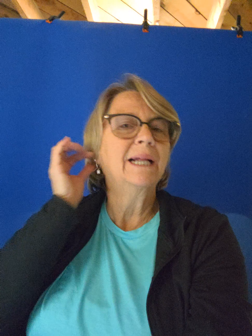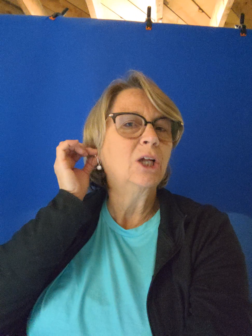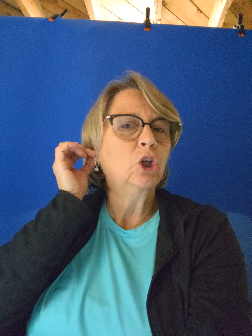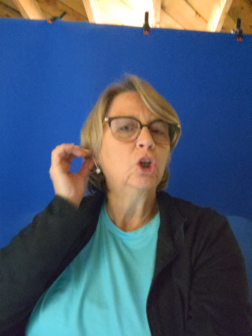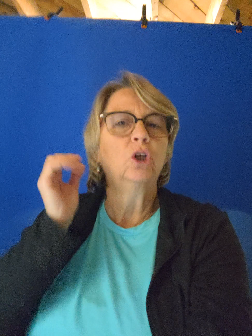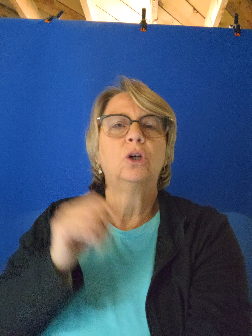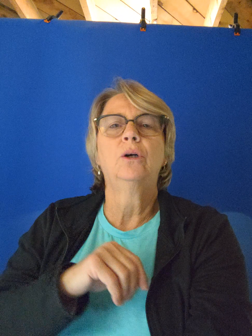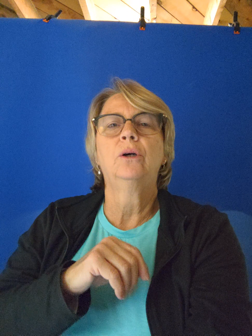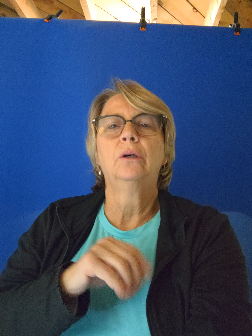ear